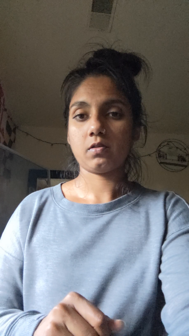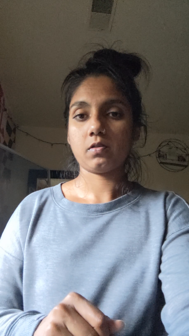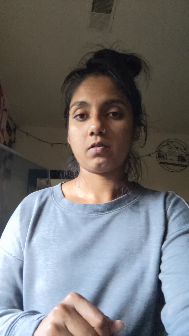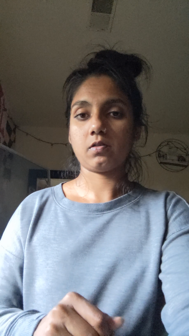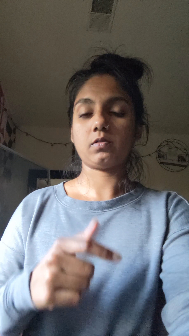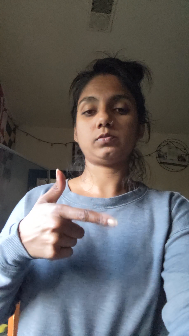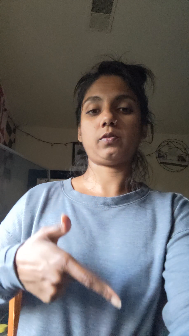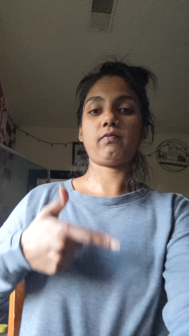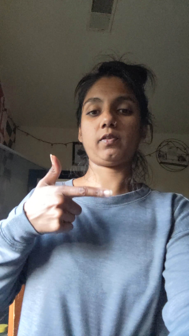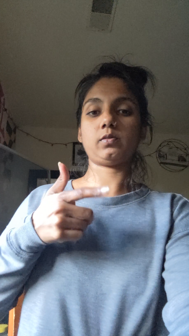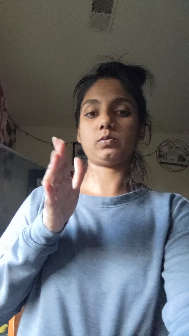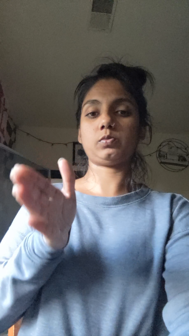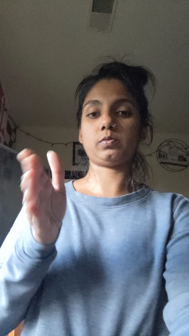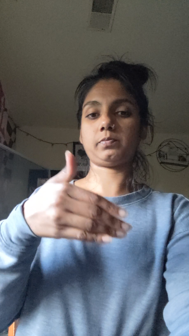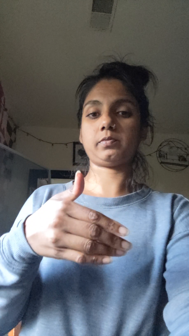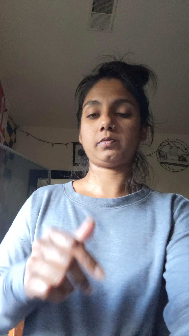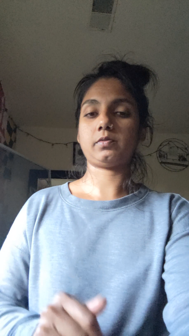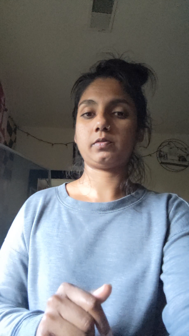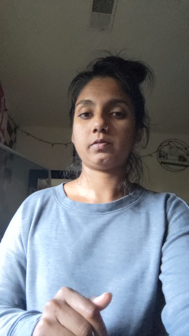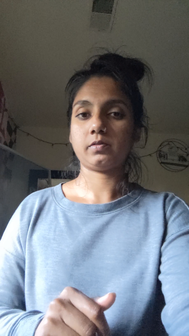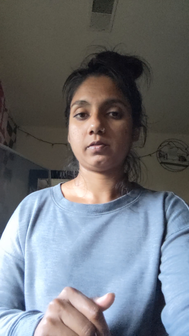living room